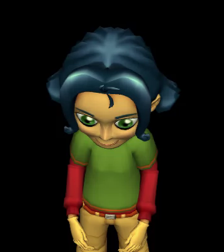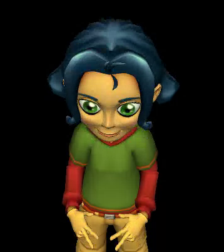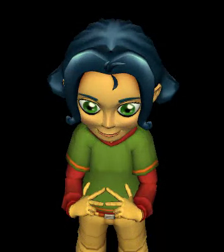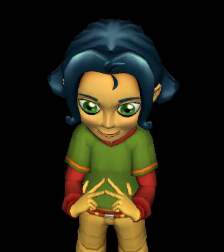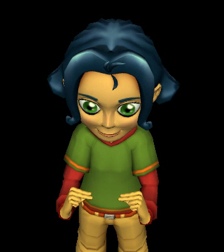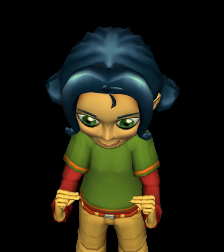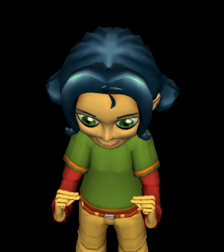نظيف